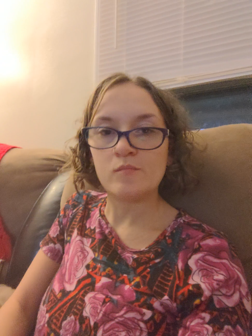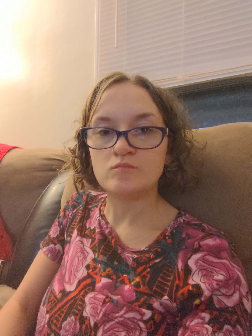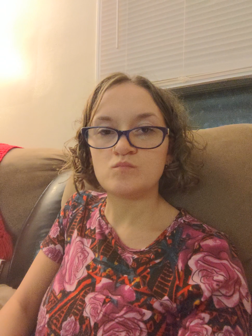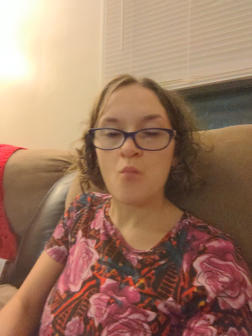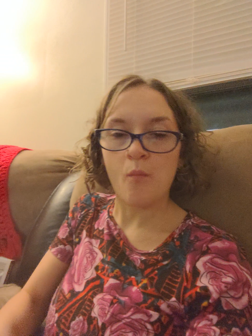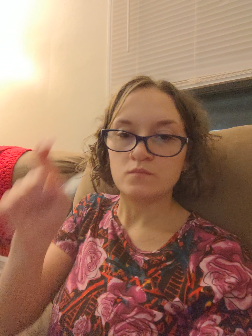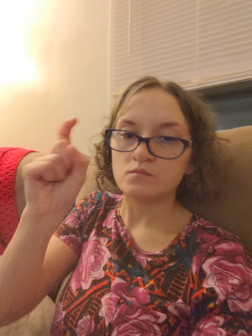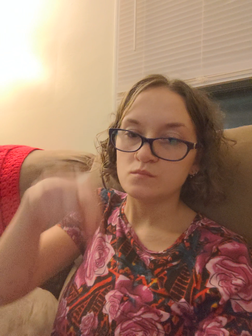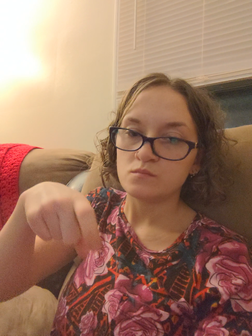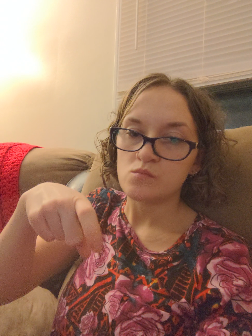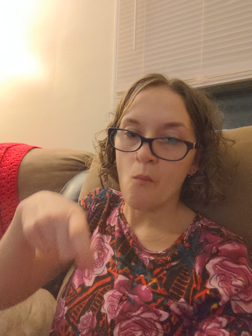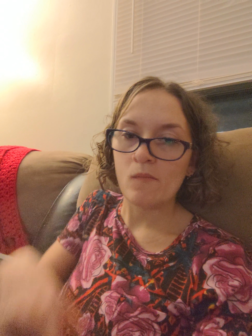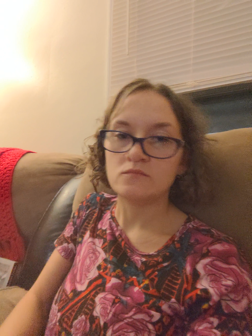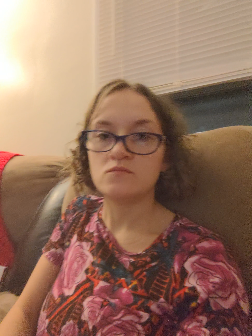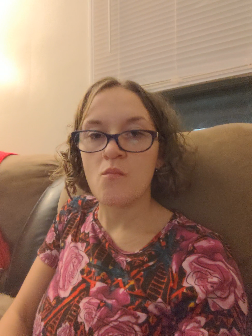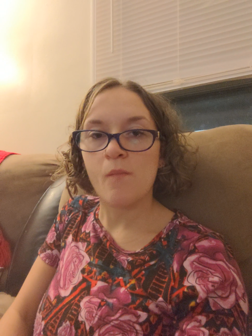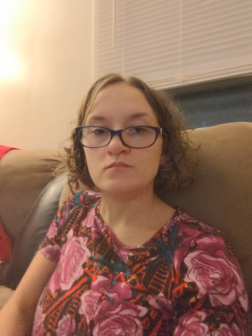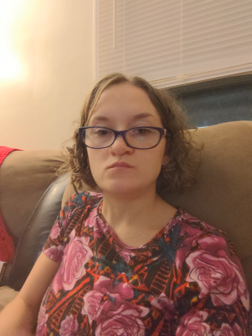have to